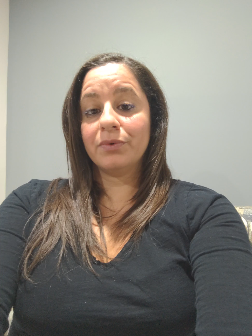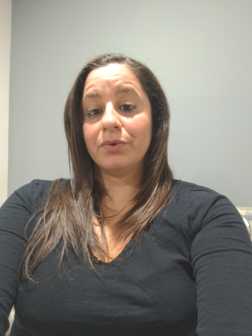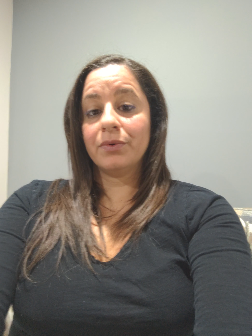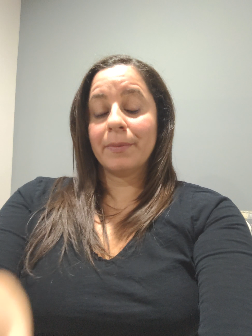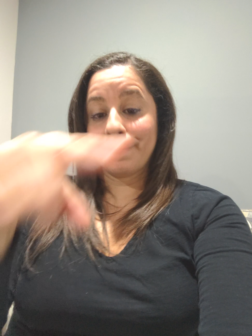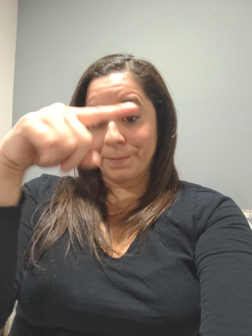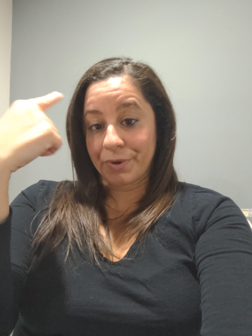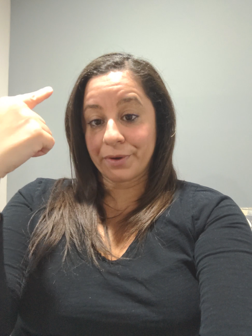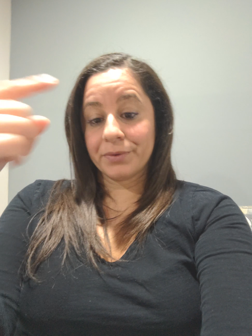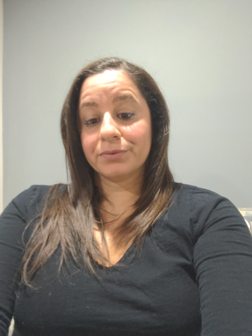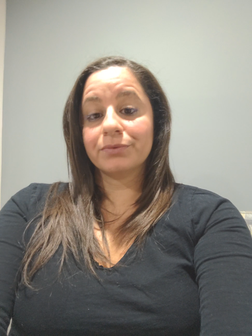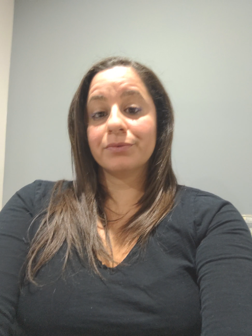black